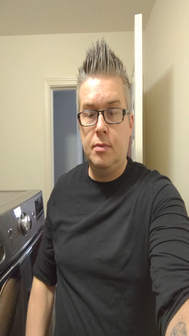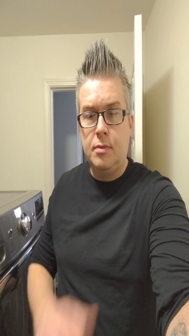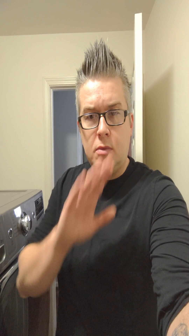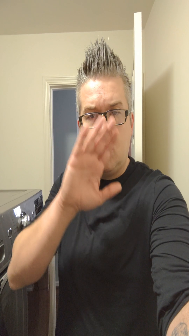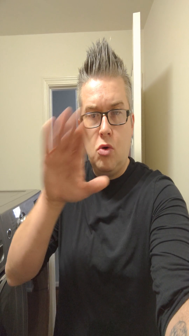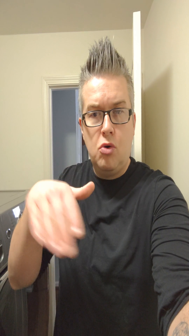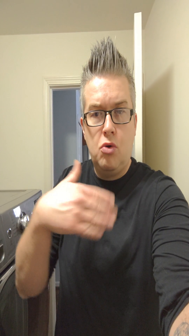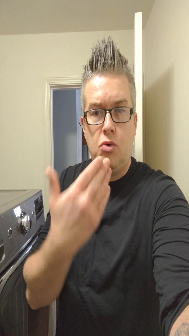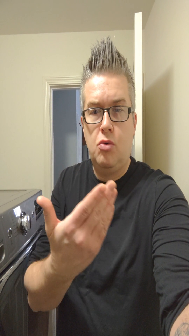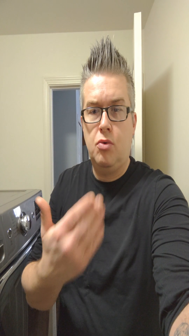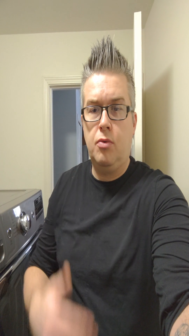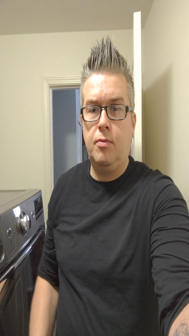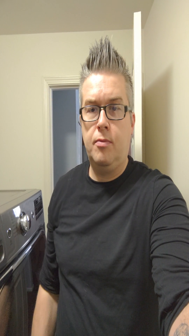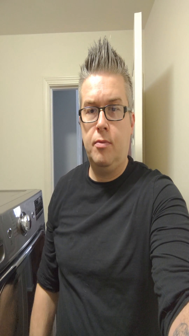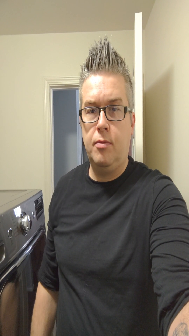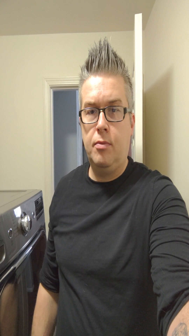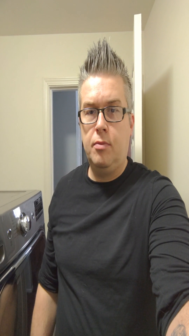all